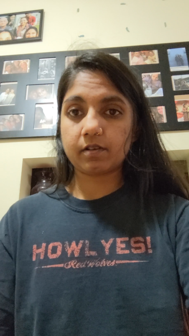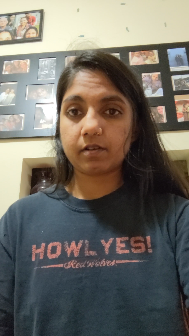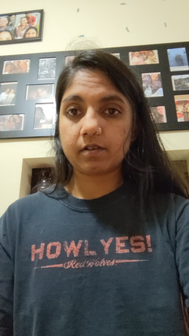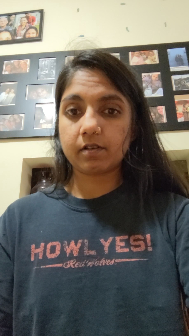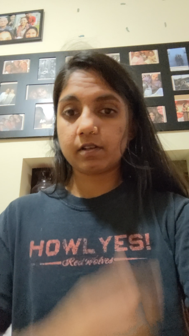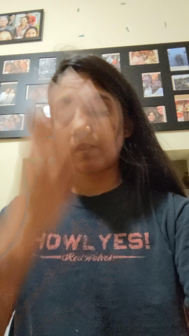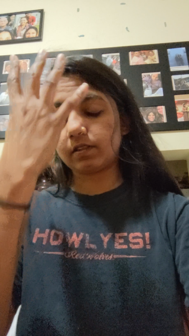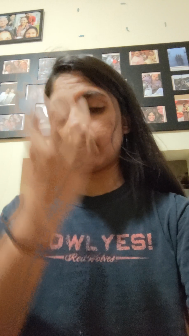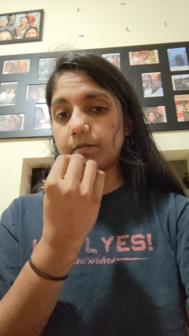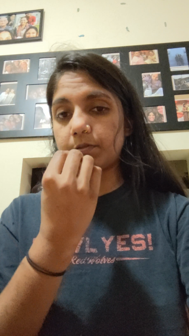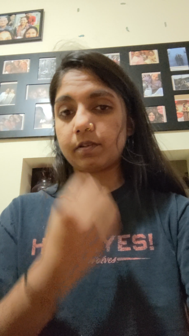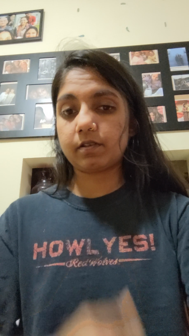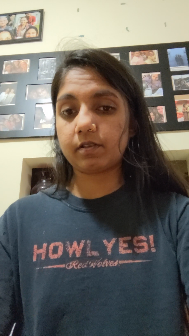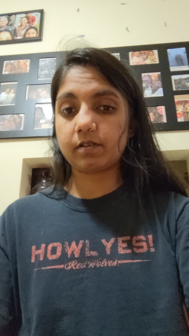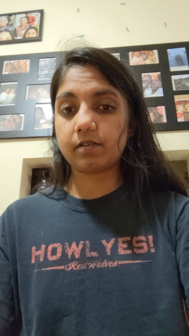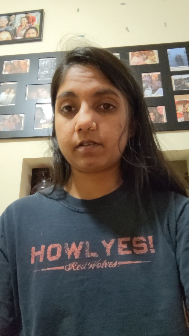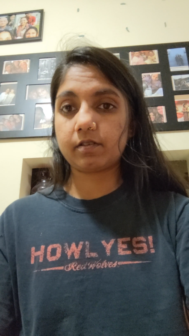asleep